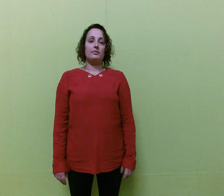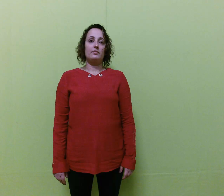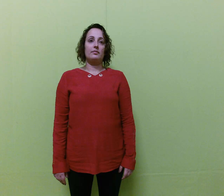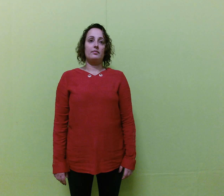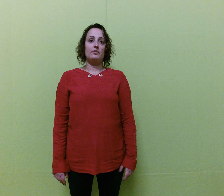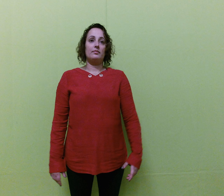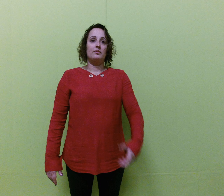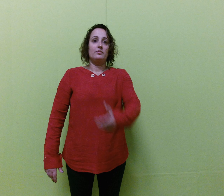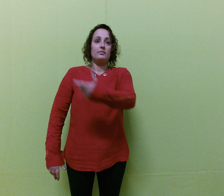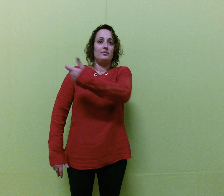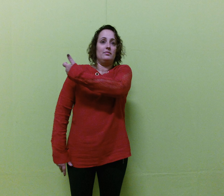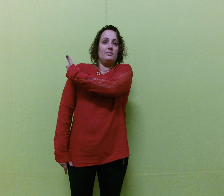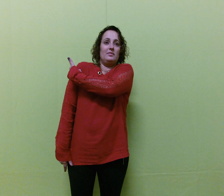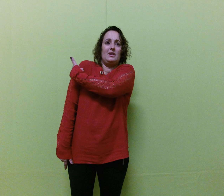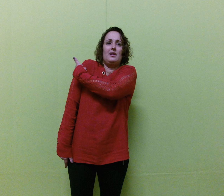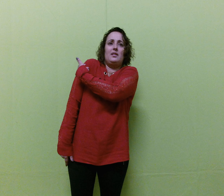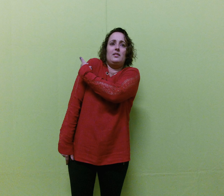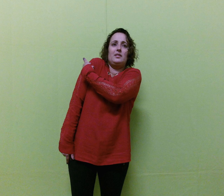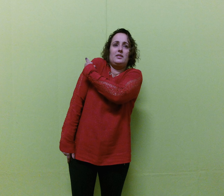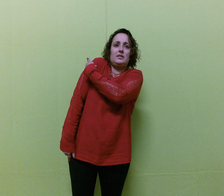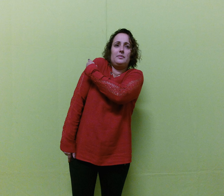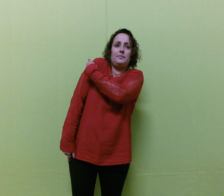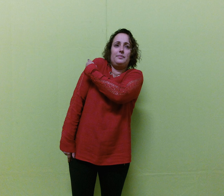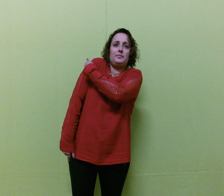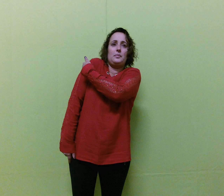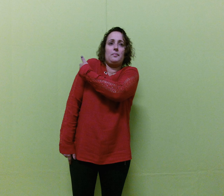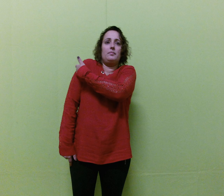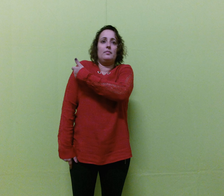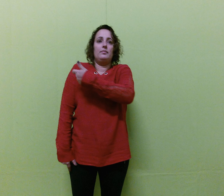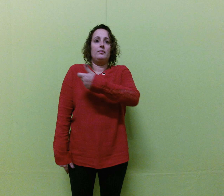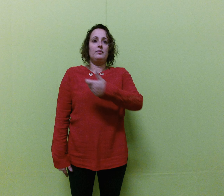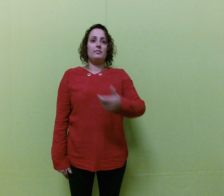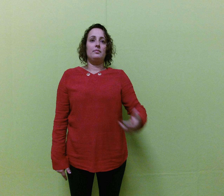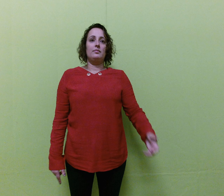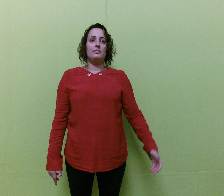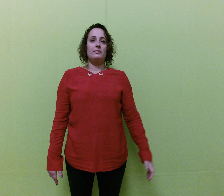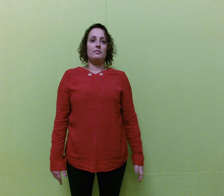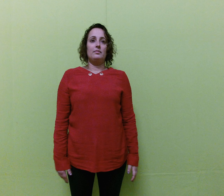vacina